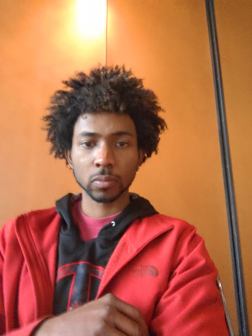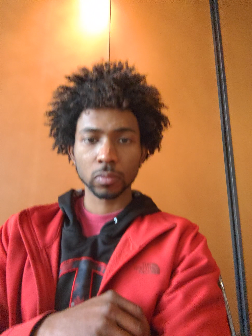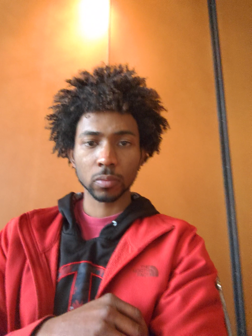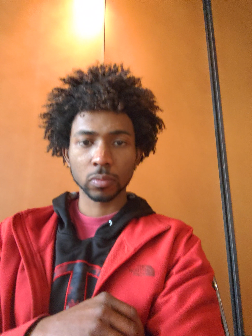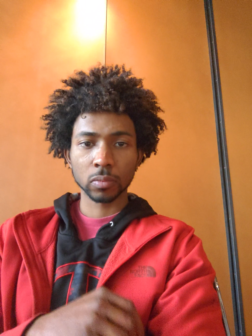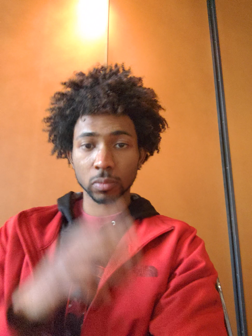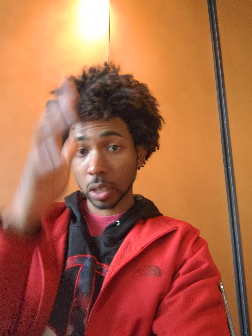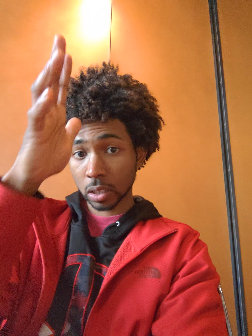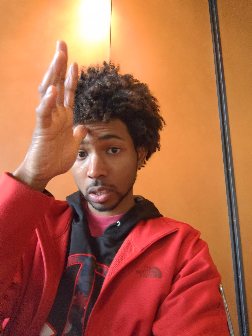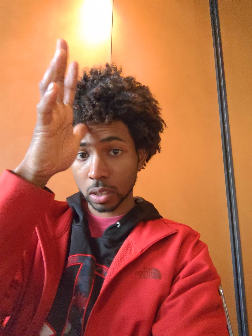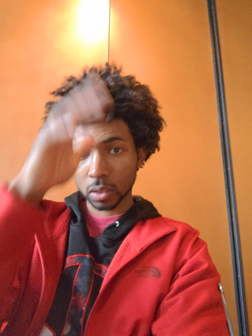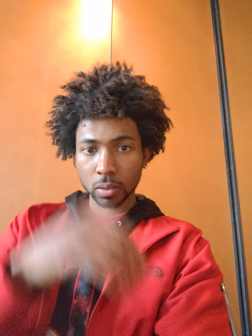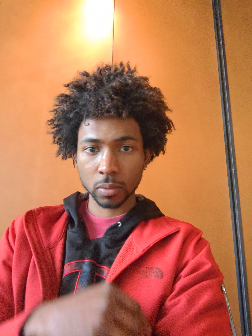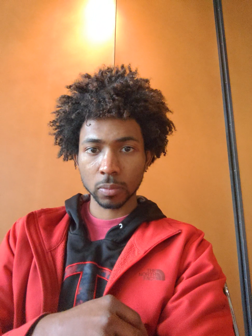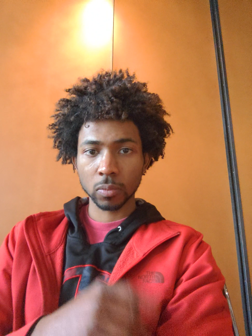dad